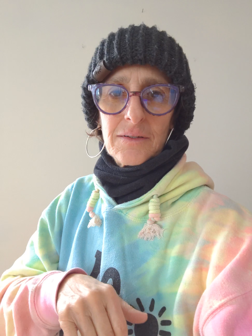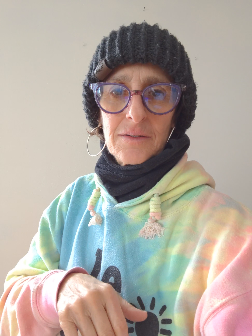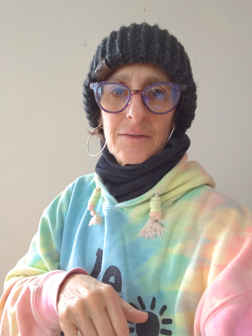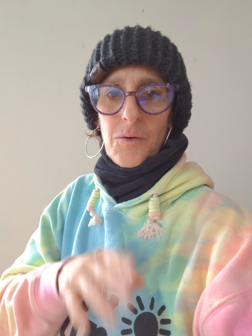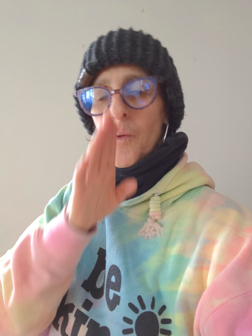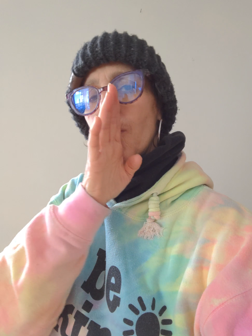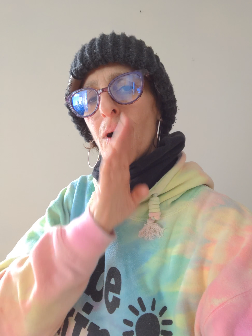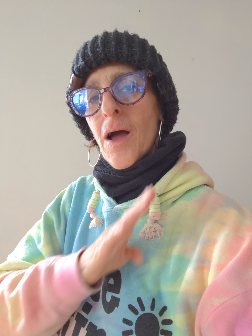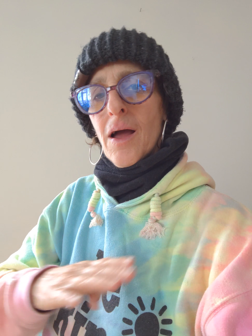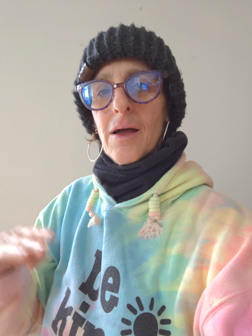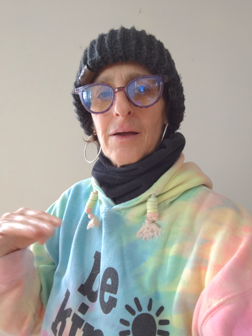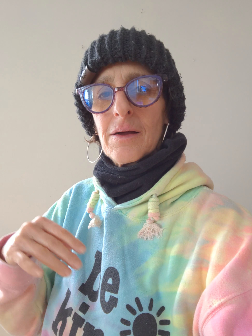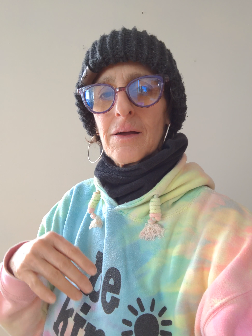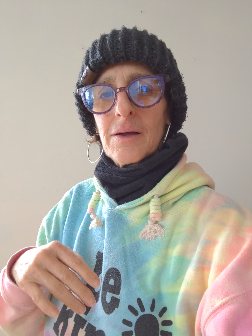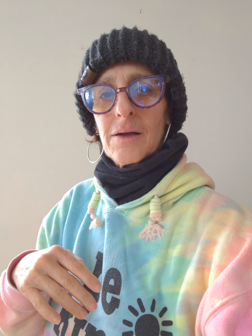quiet